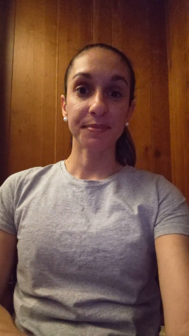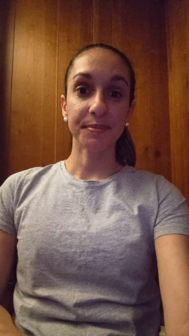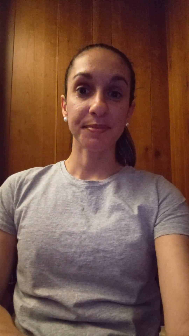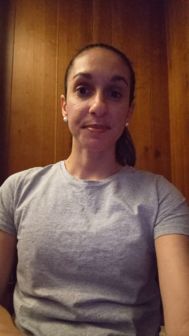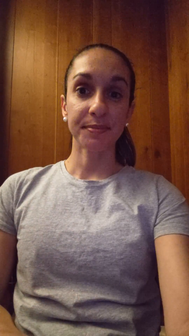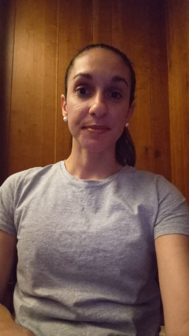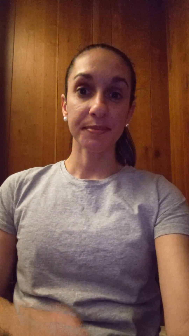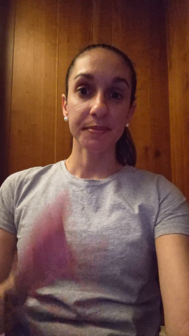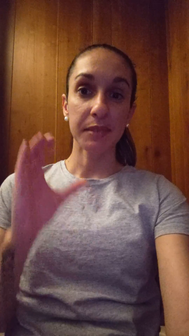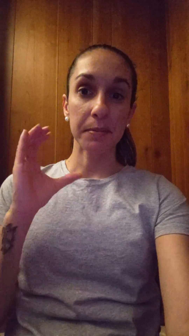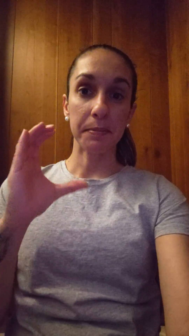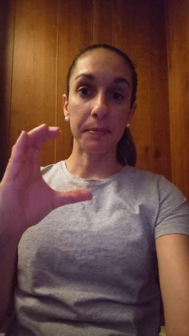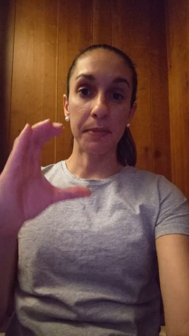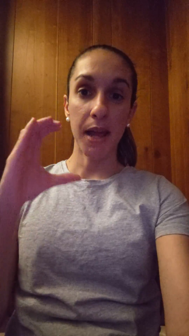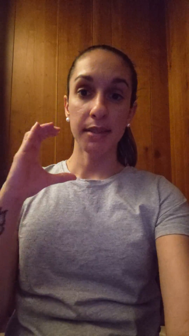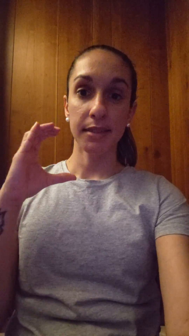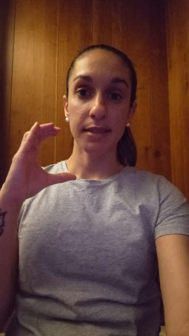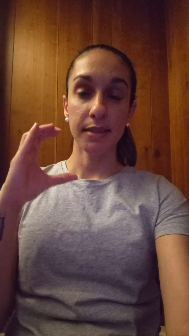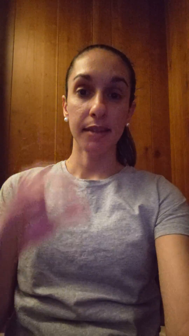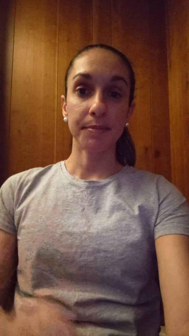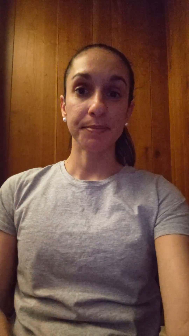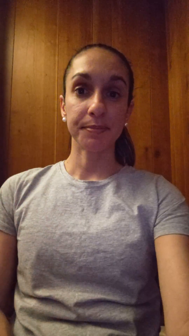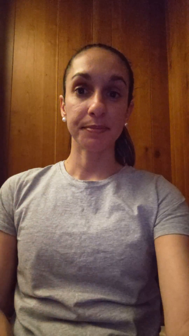bus